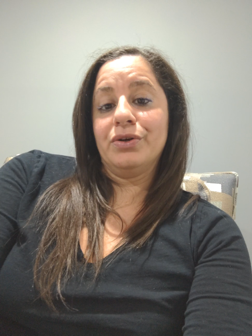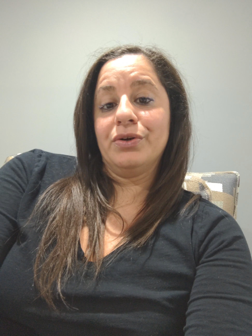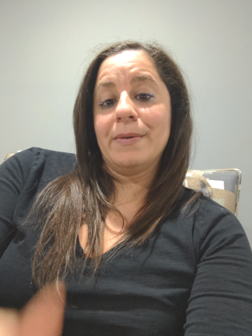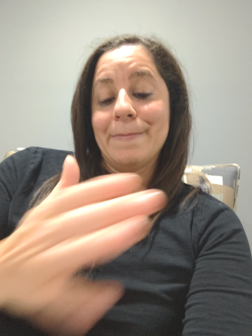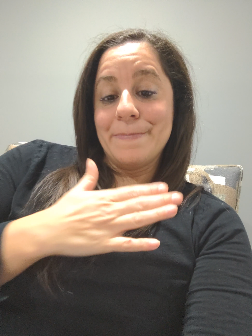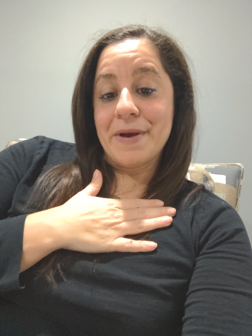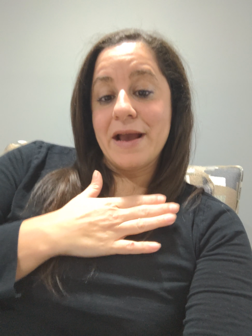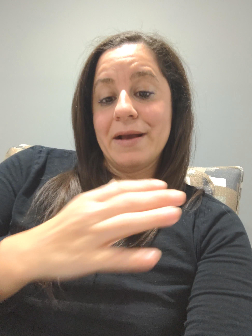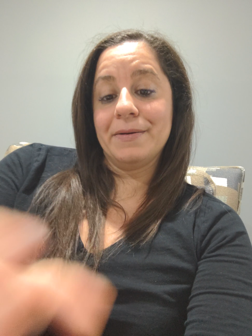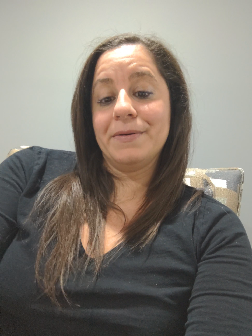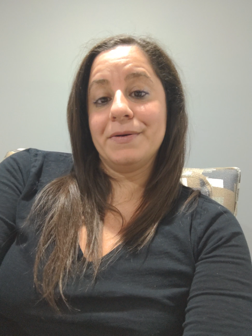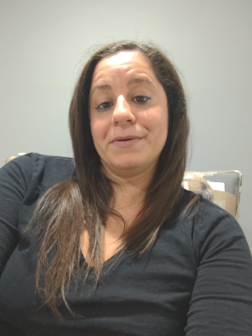my